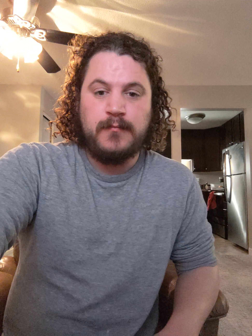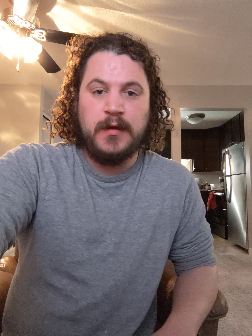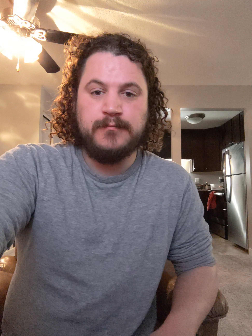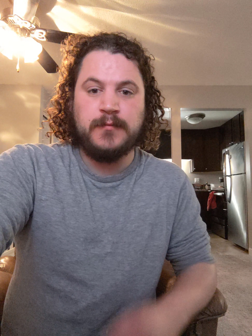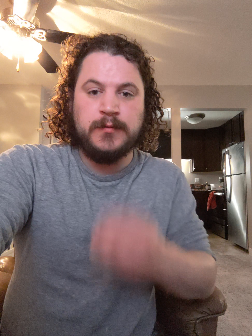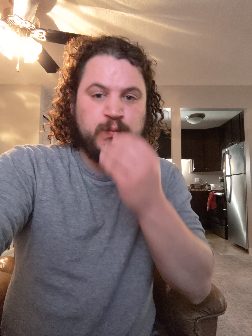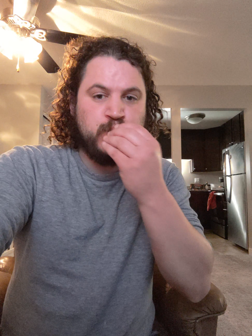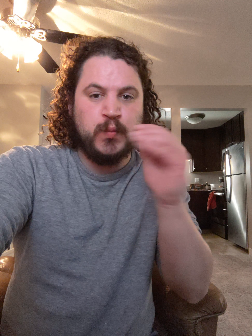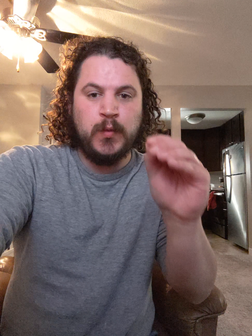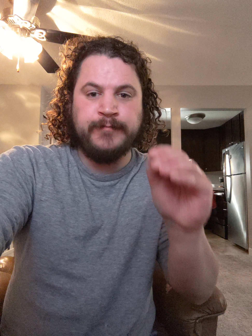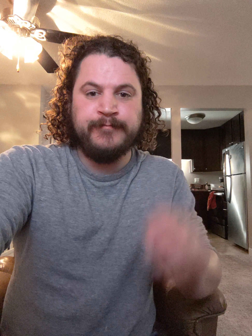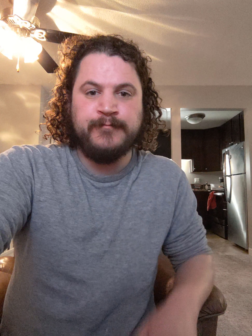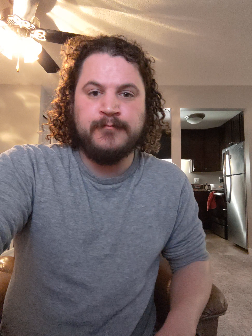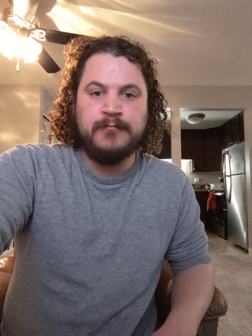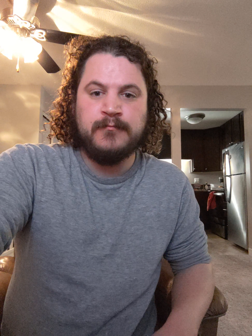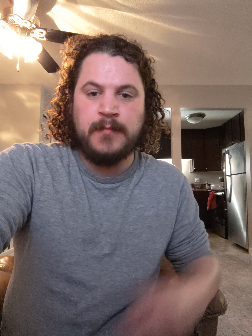kiss